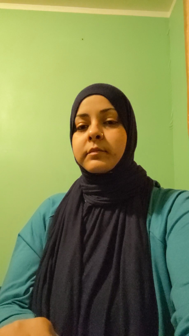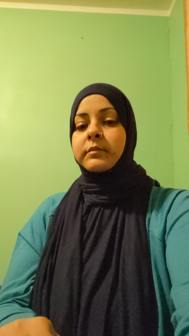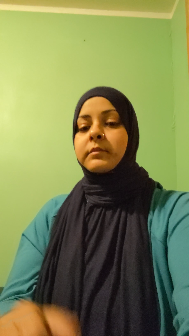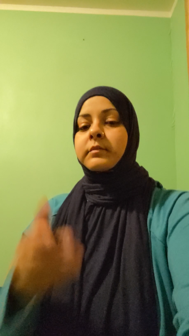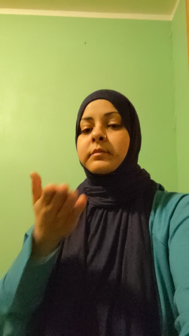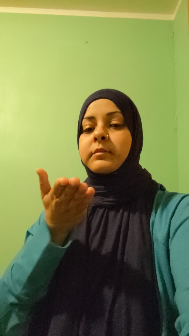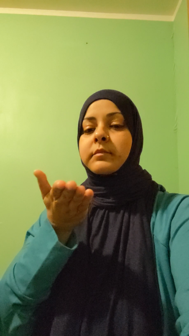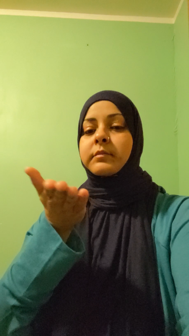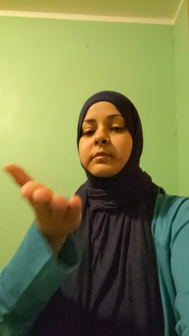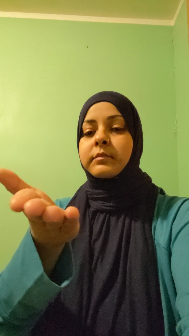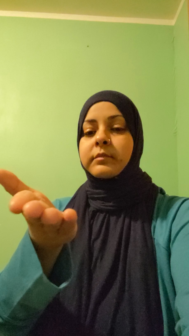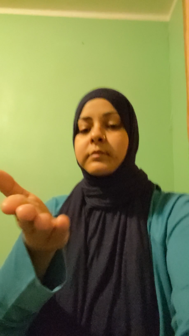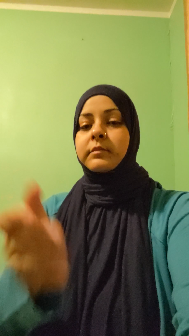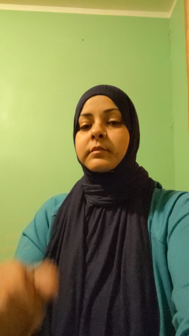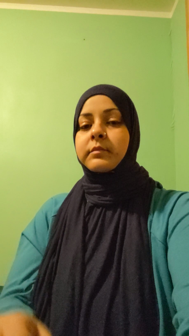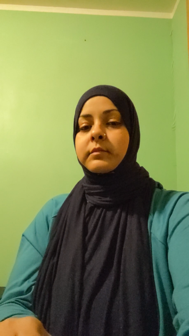oven